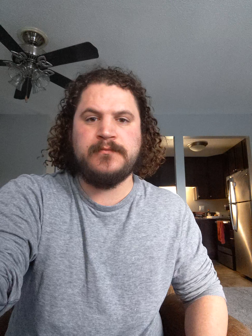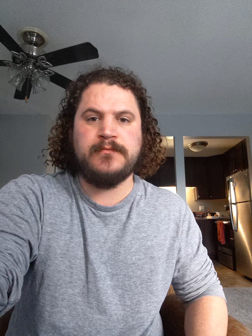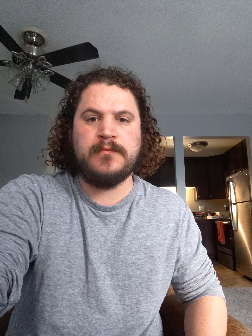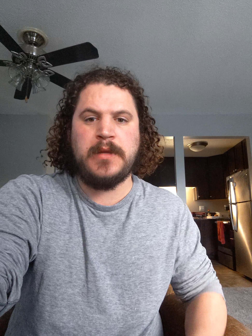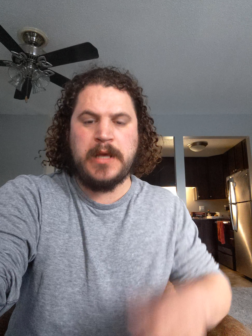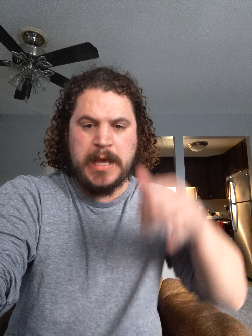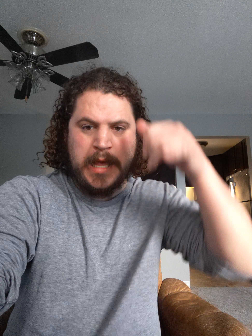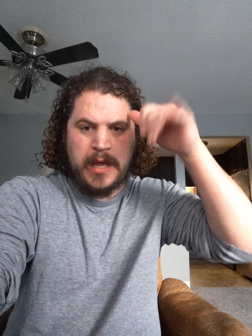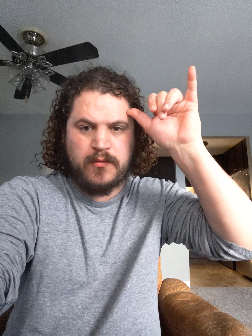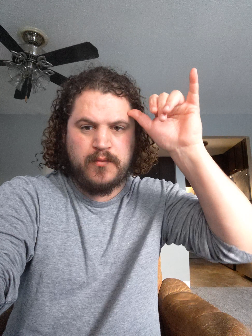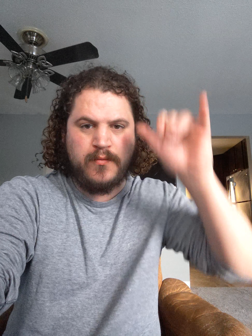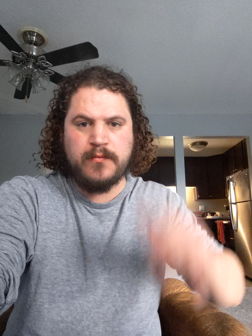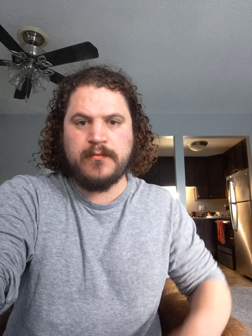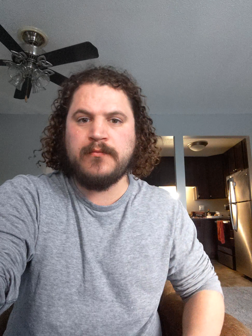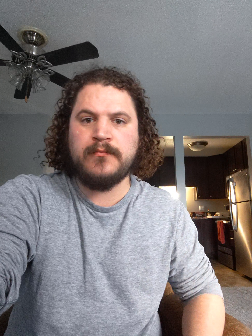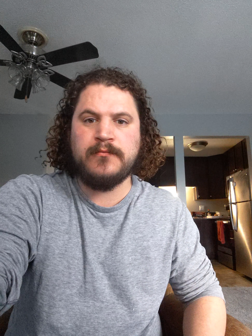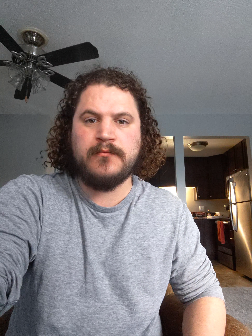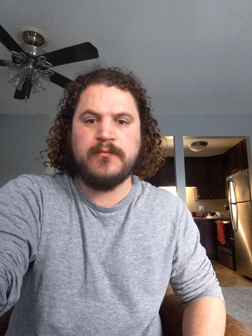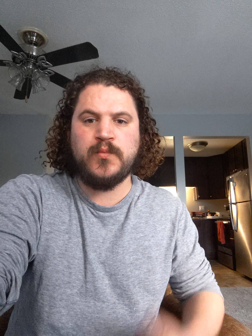cow